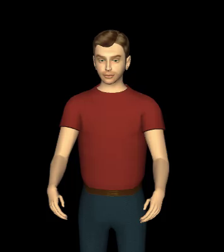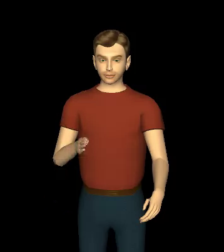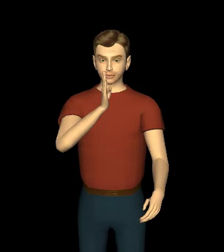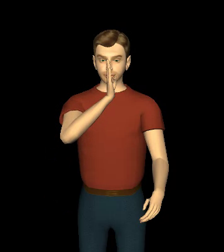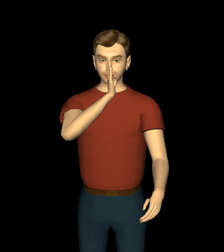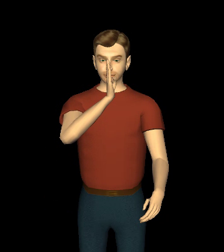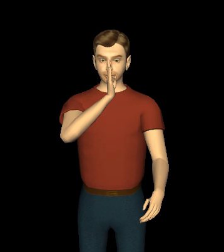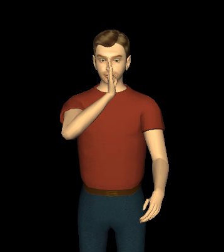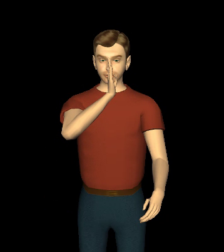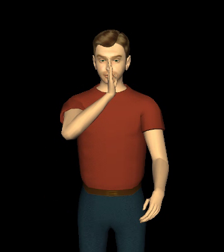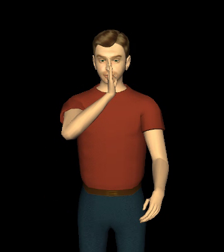الظهيرة